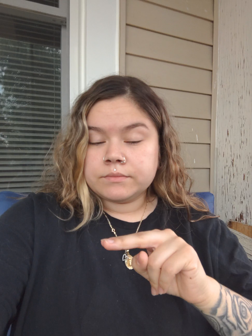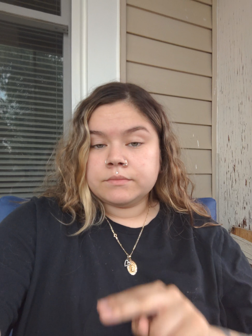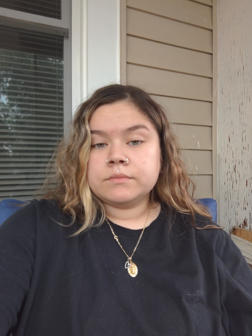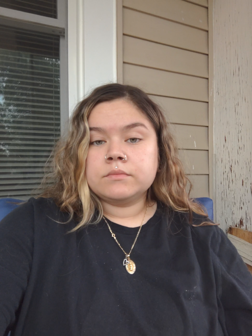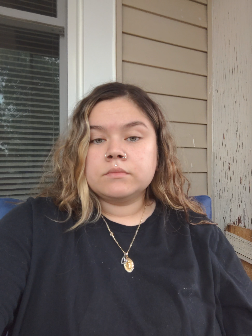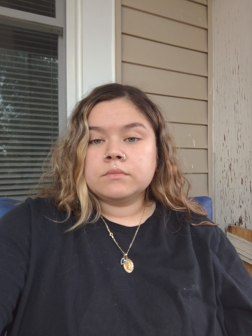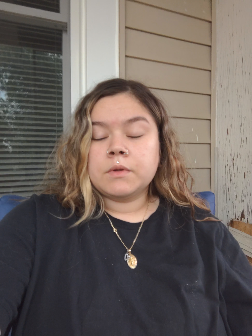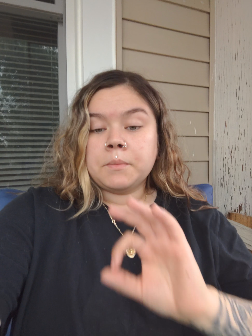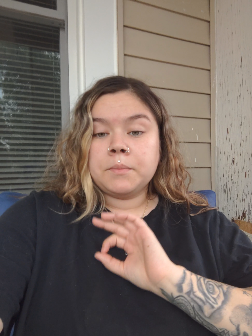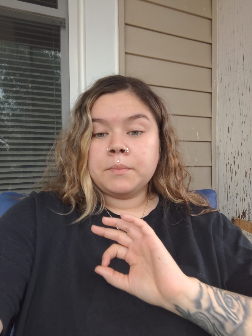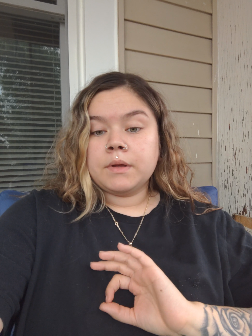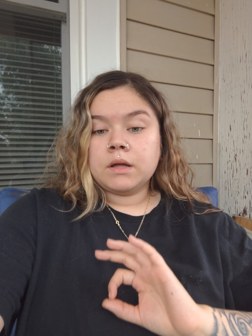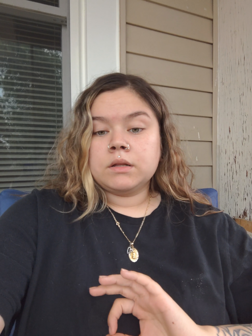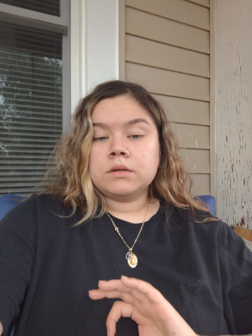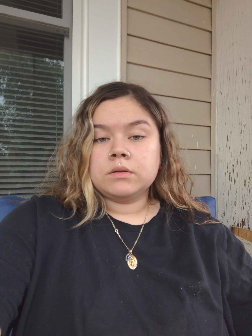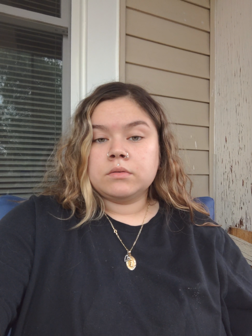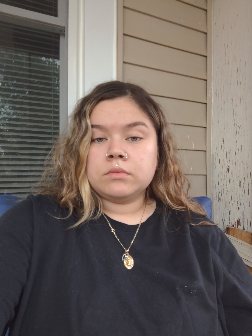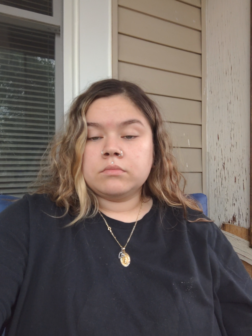button